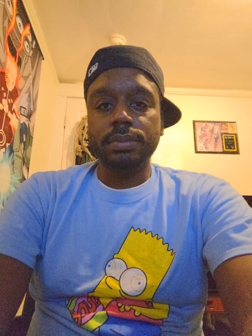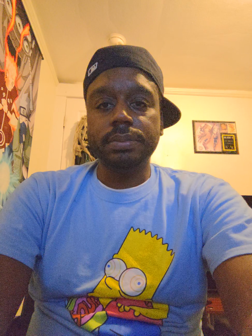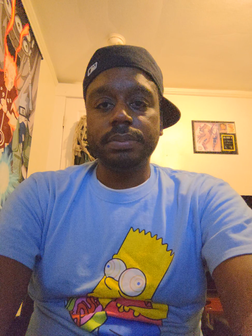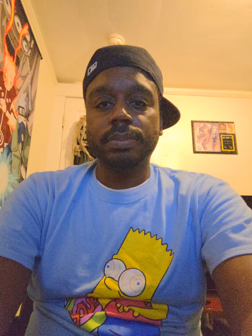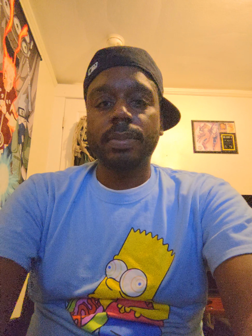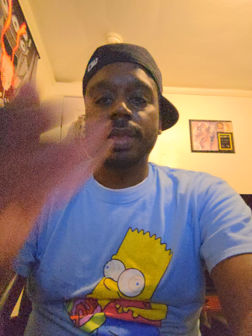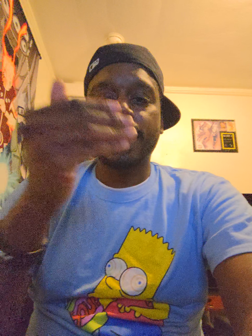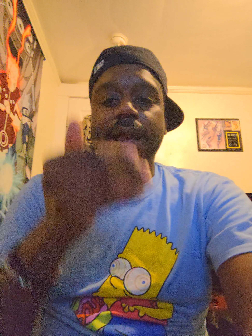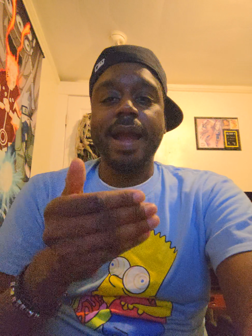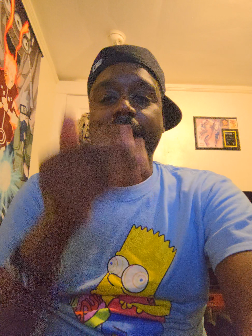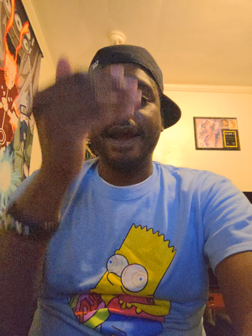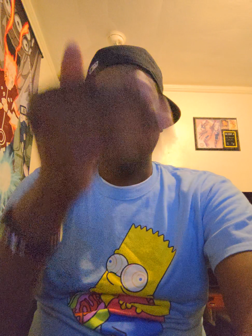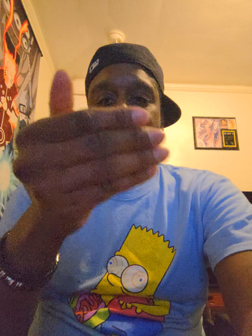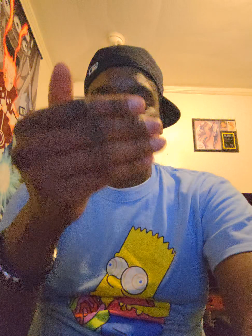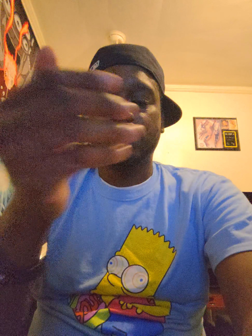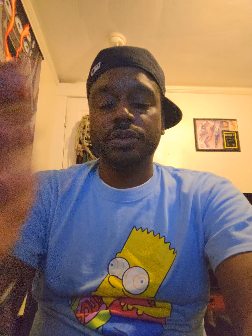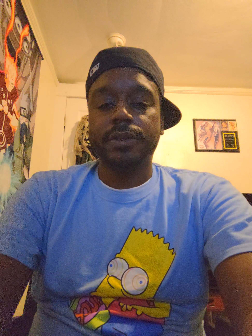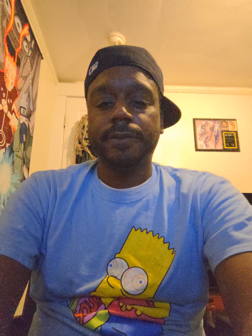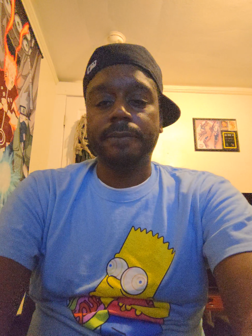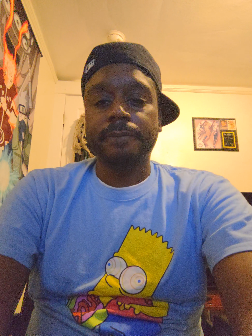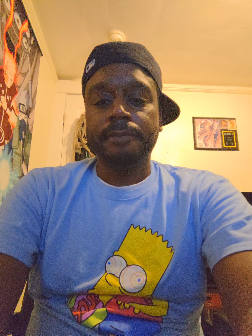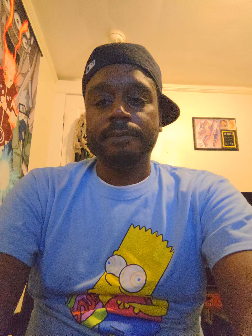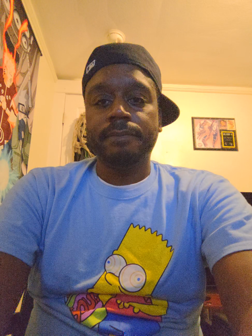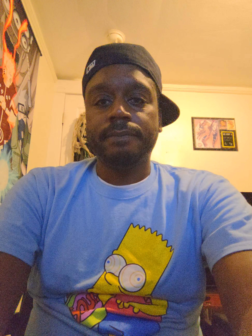after